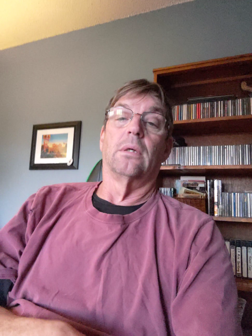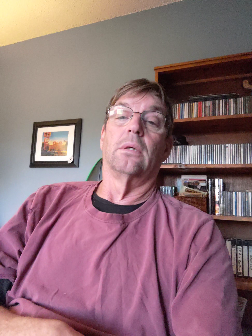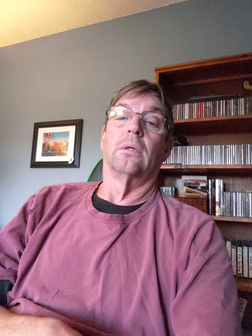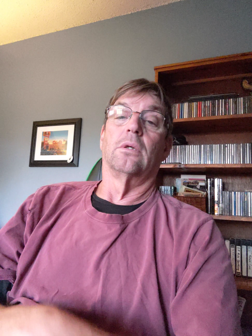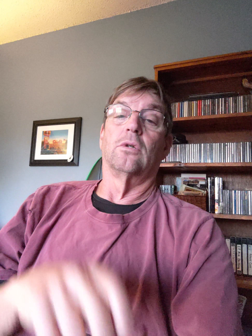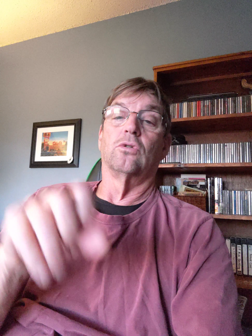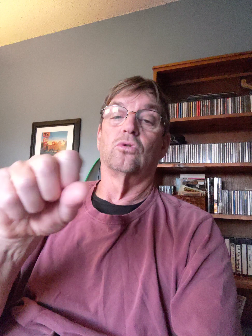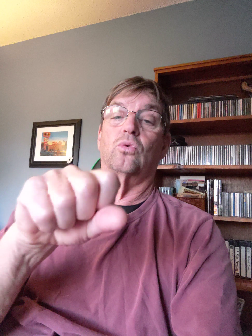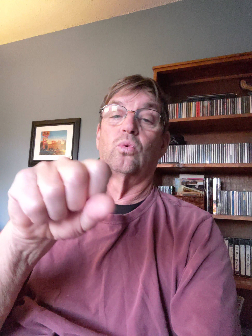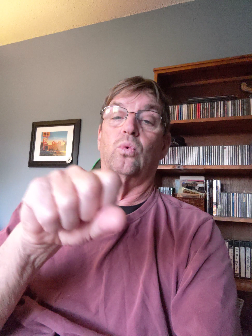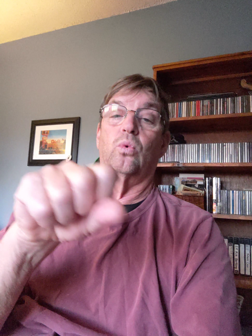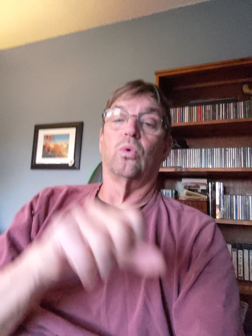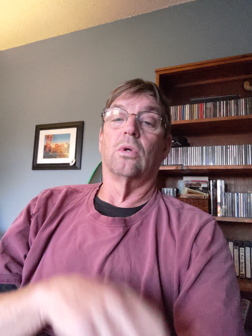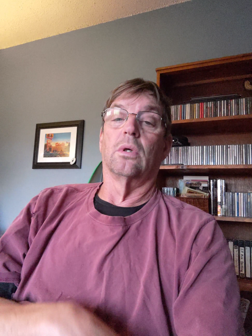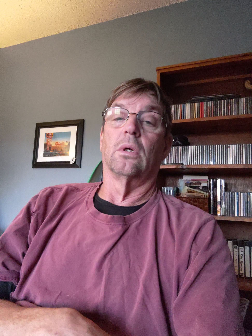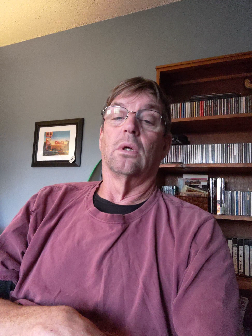shoe